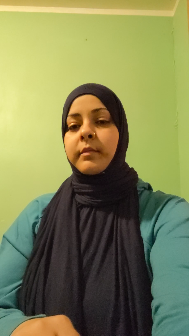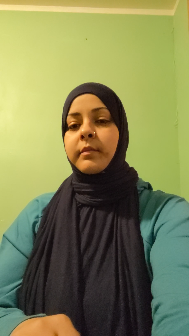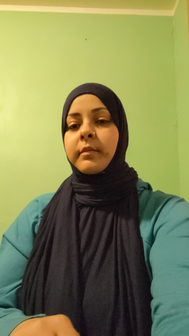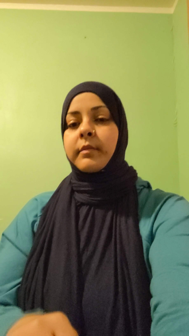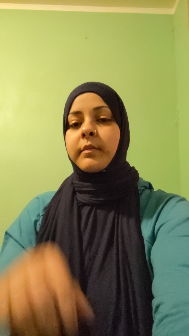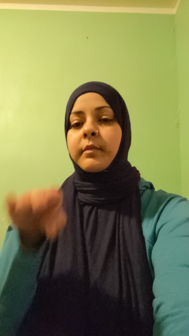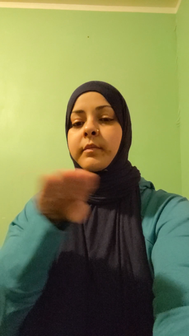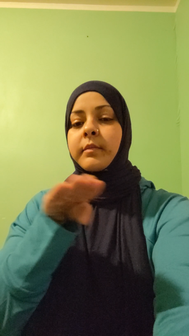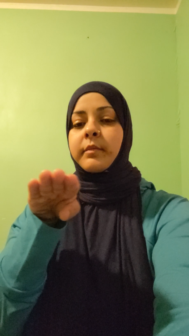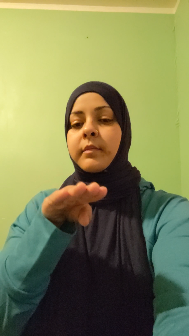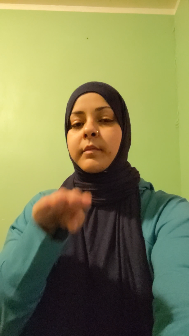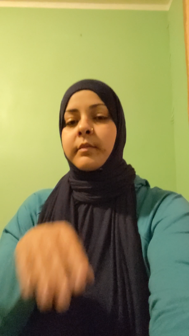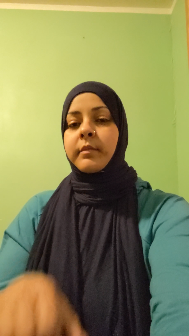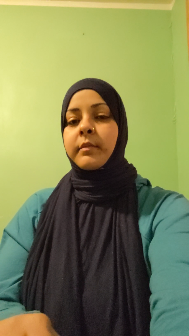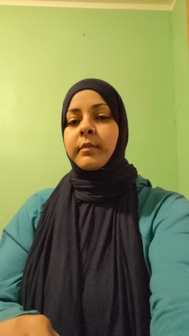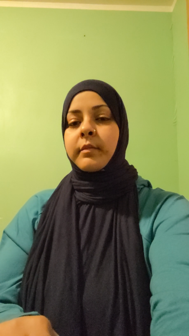boots